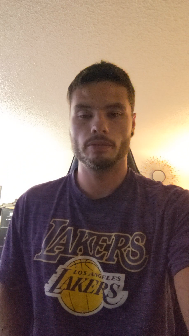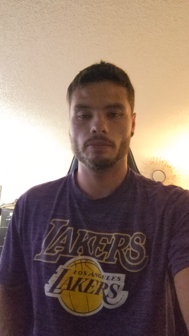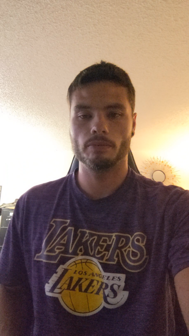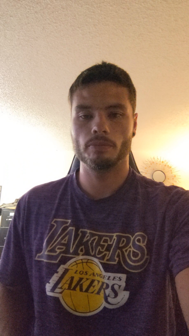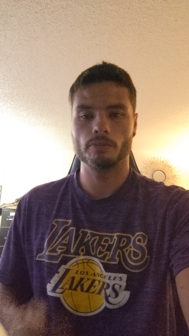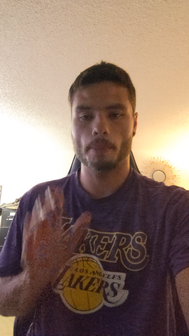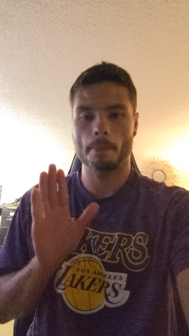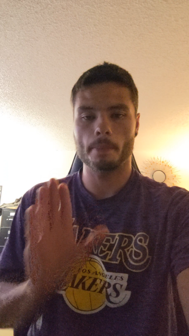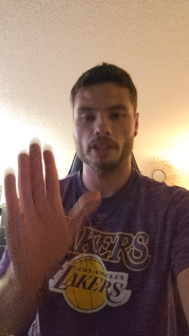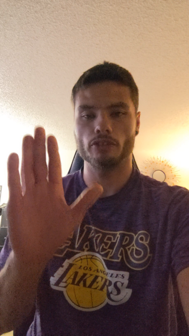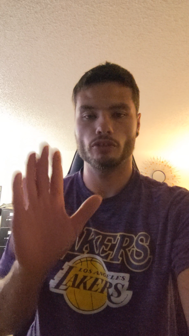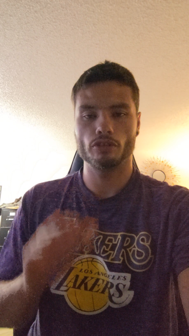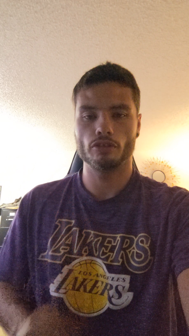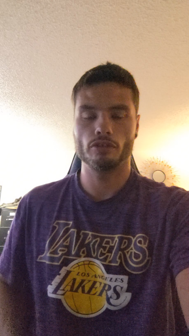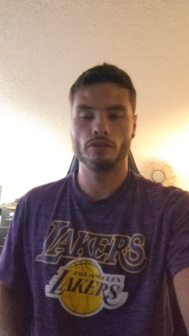push